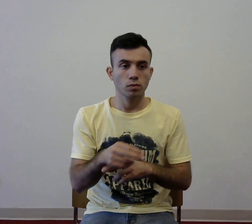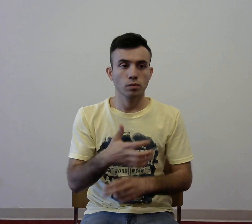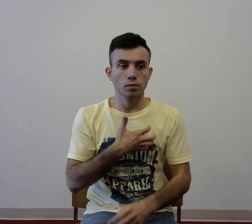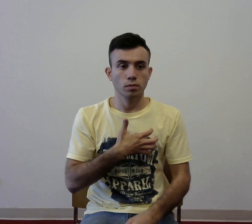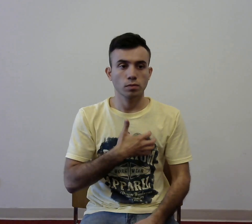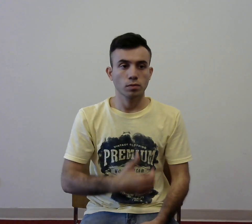istəmək